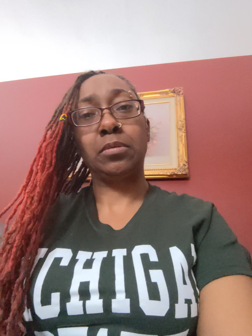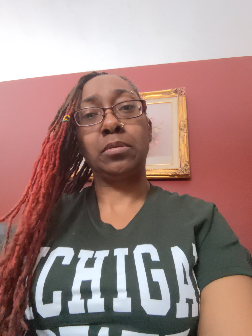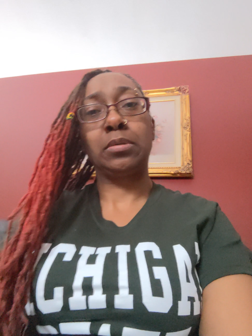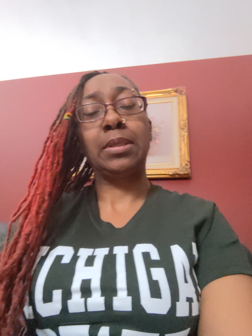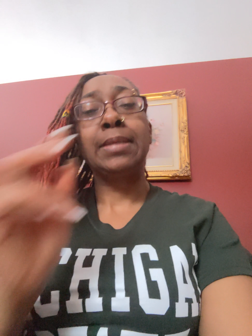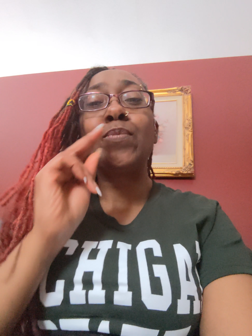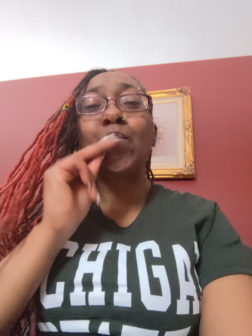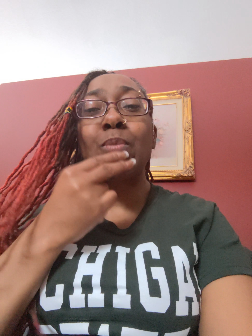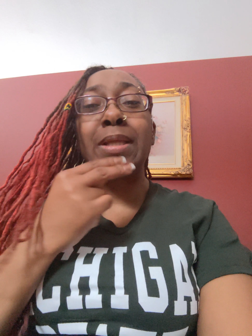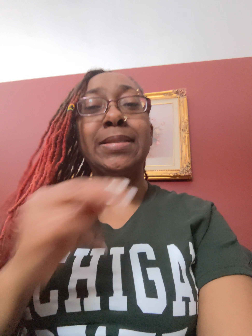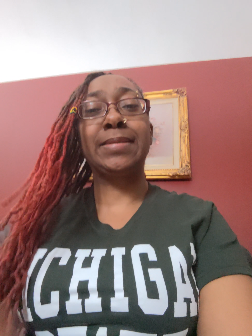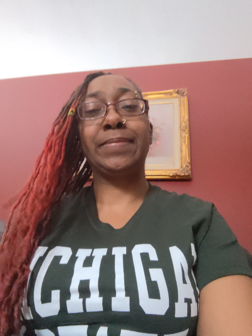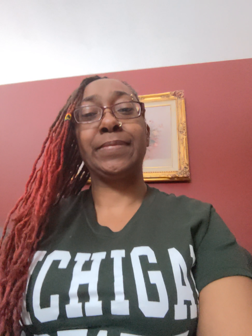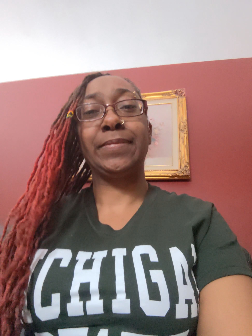kiss